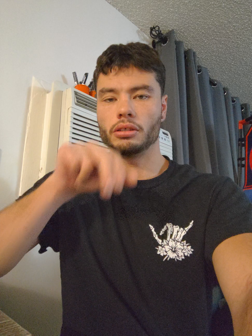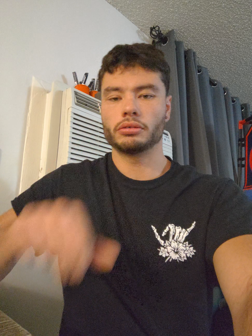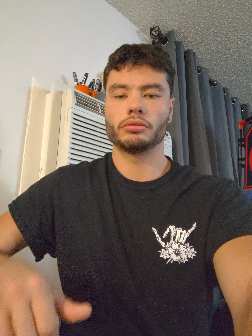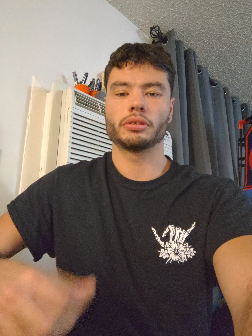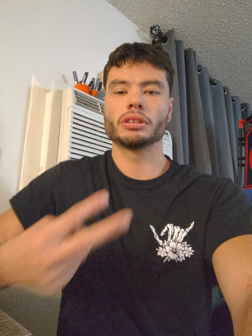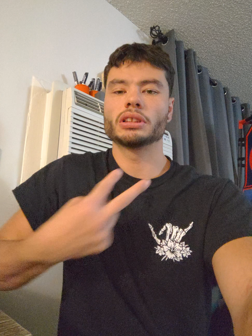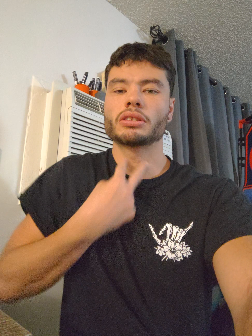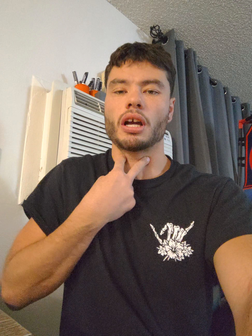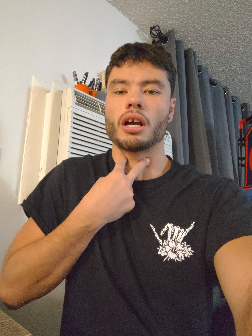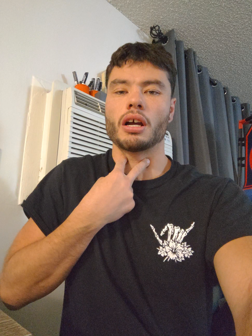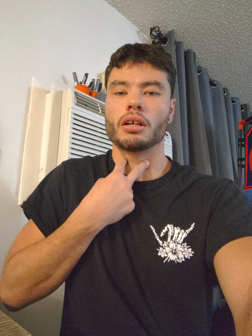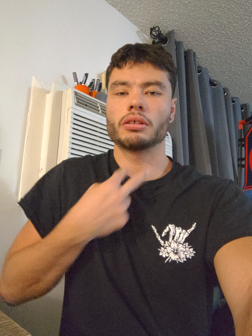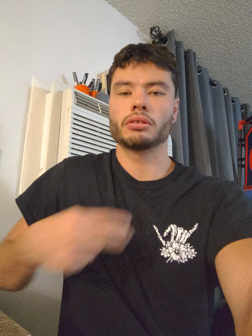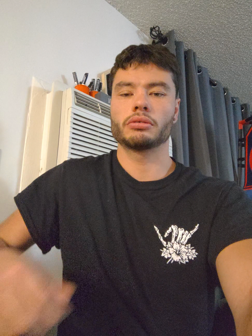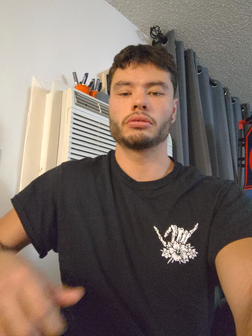stuck